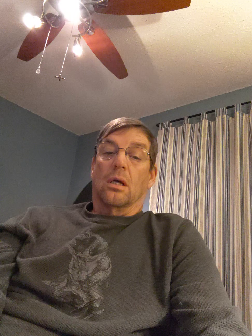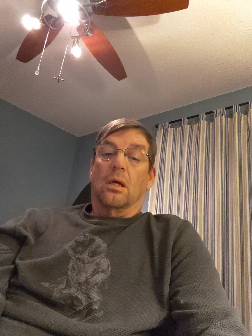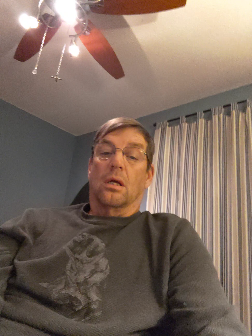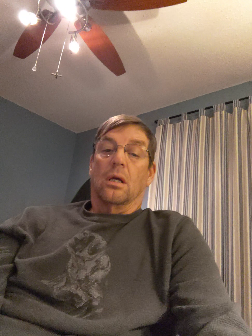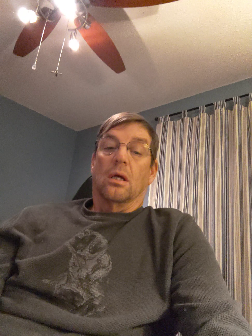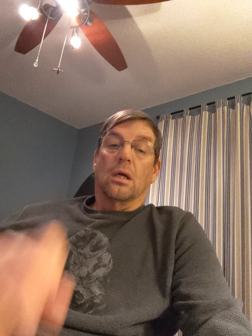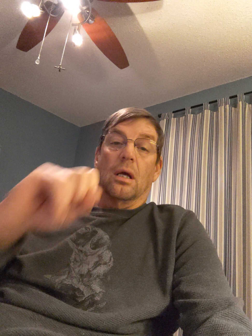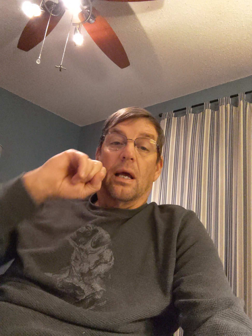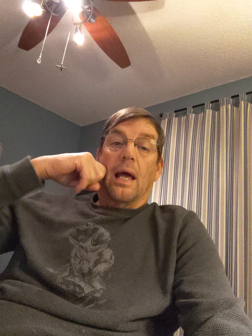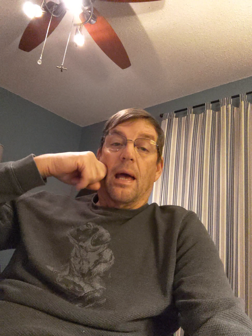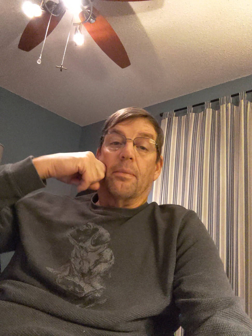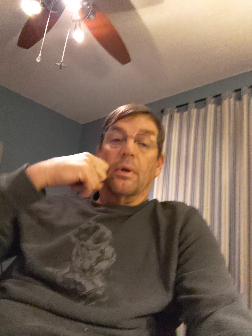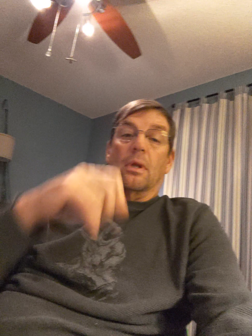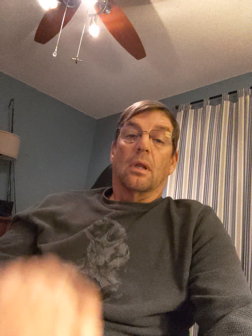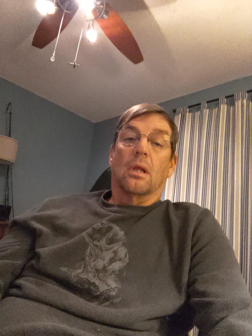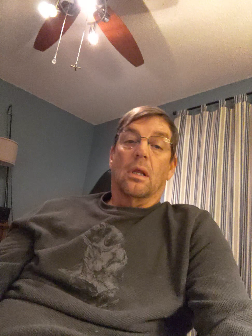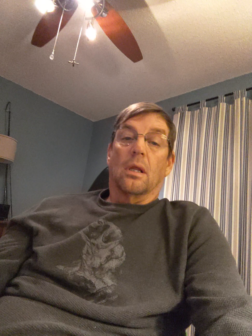apple